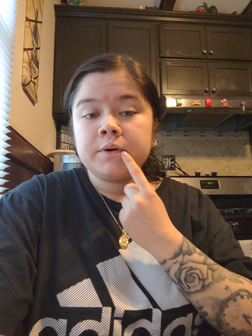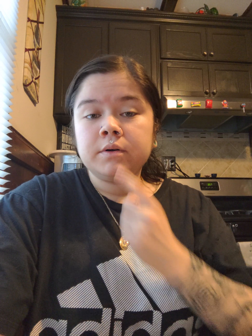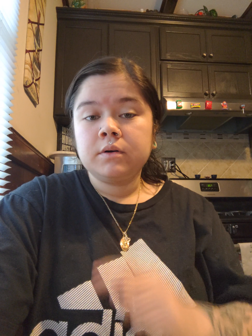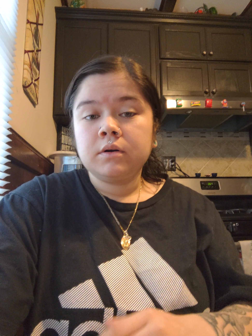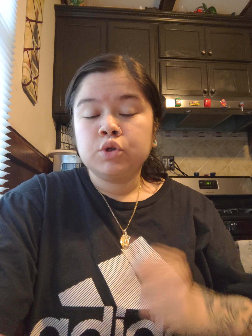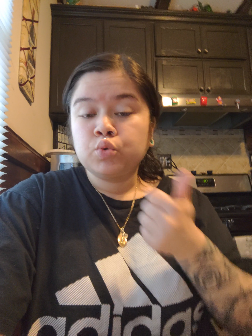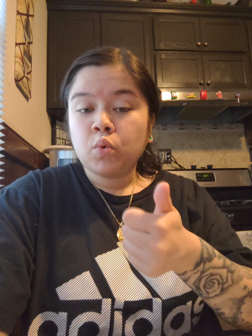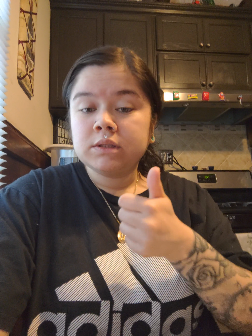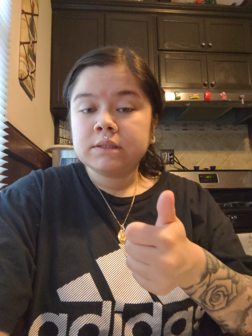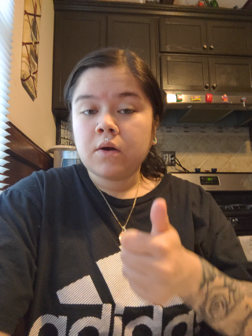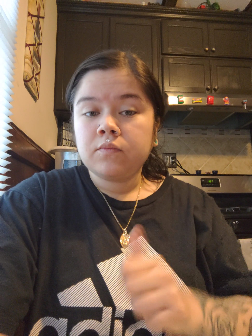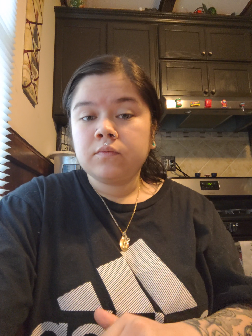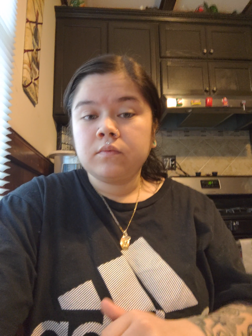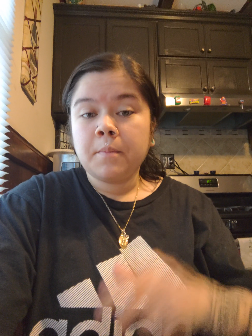yourself